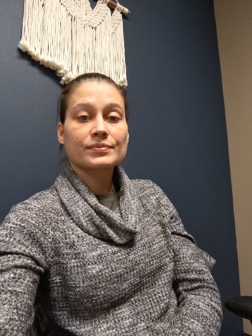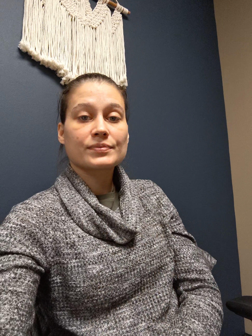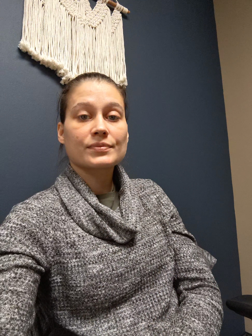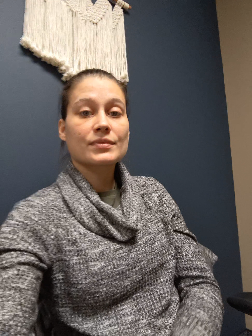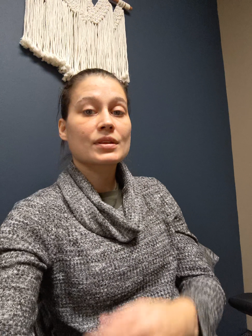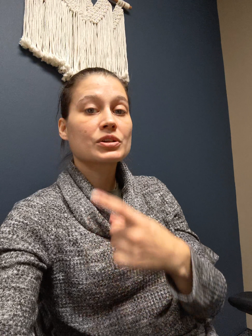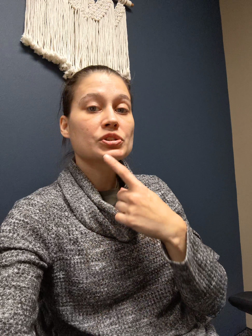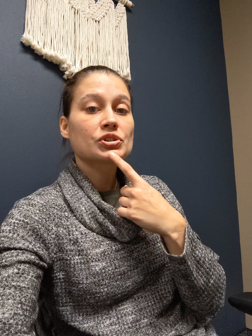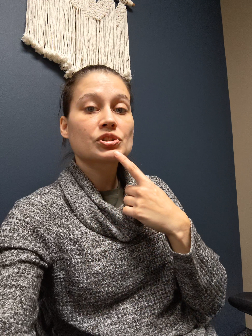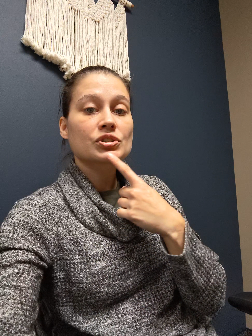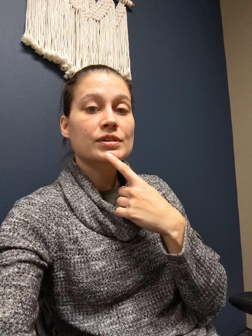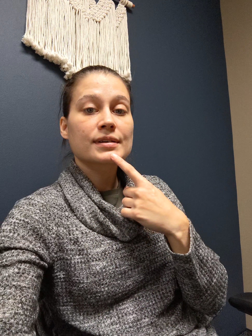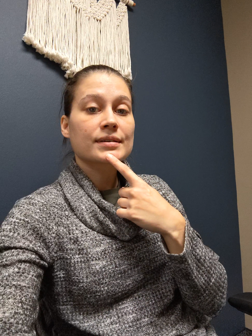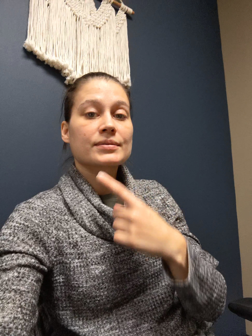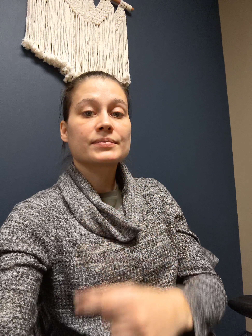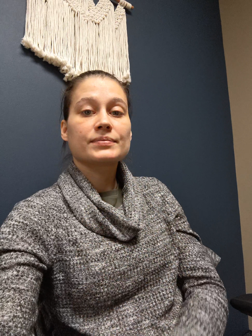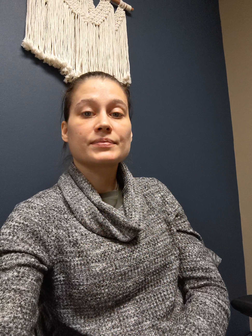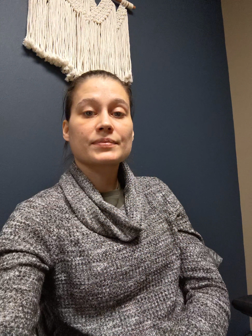chin